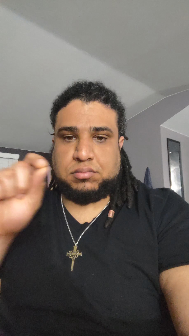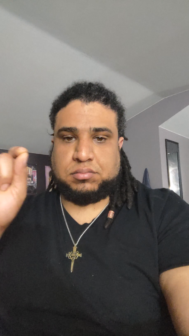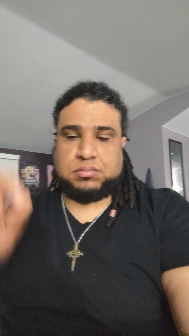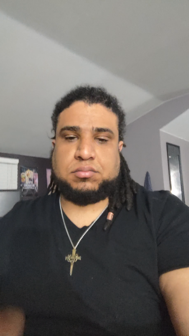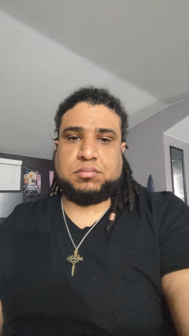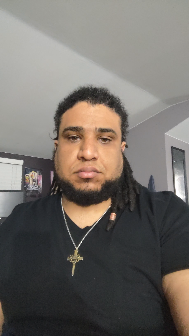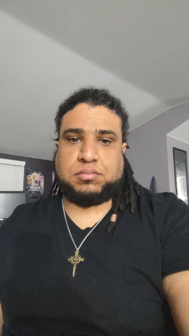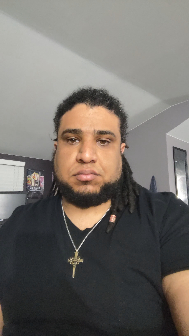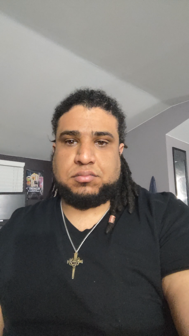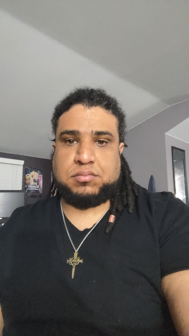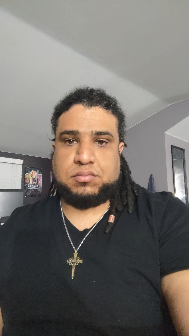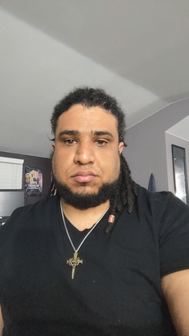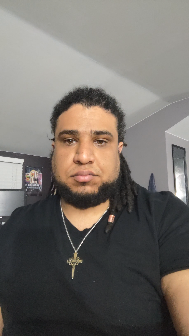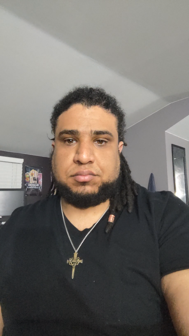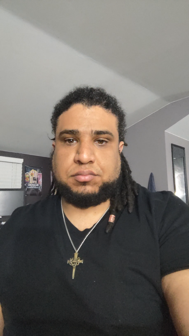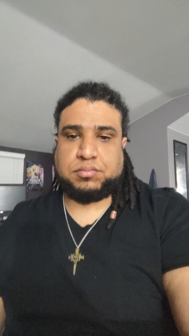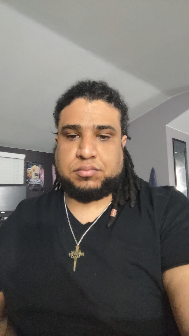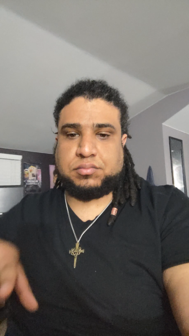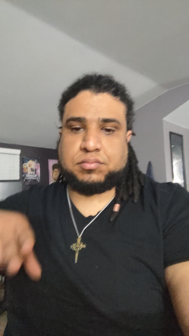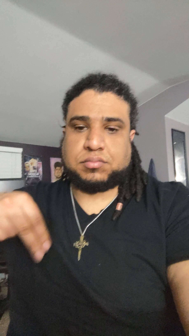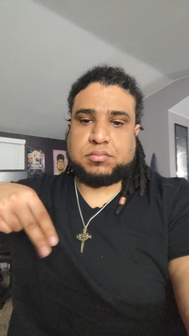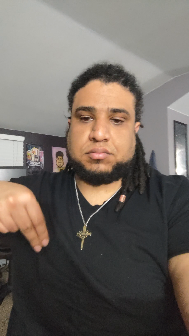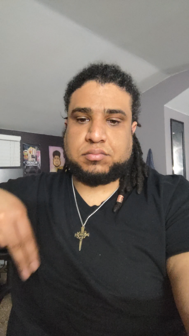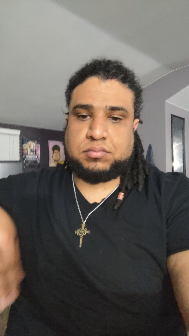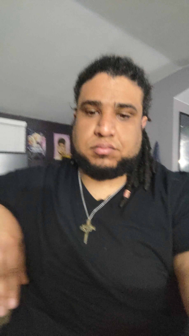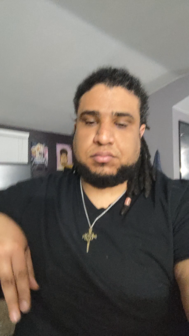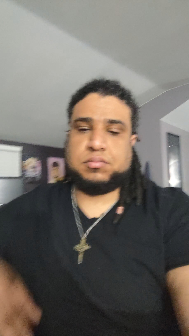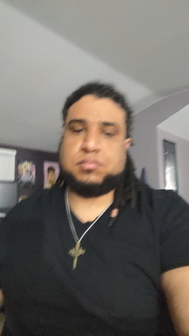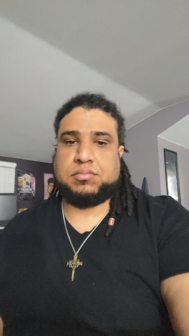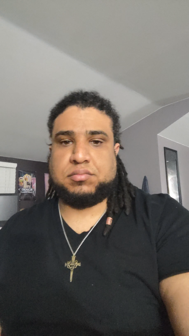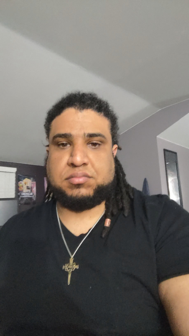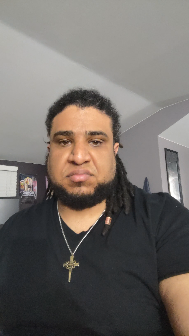diaper